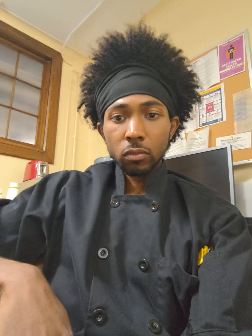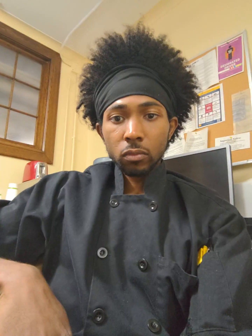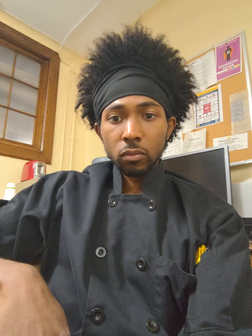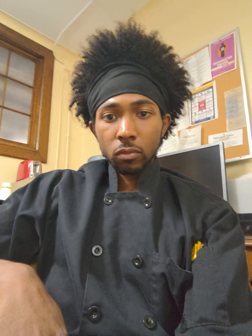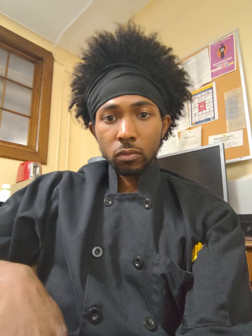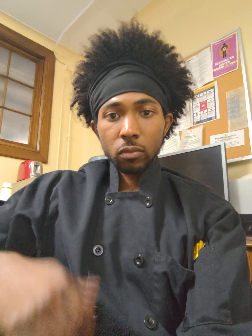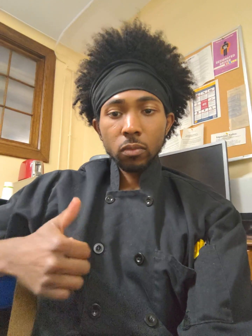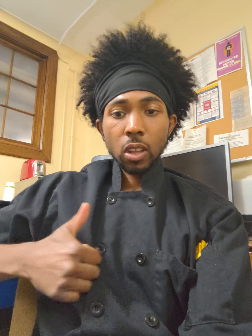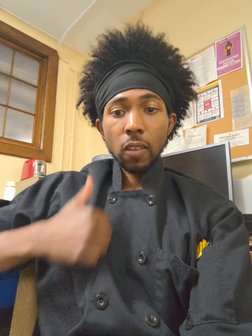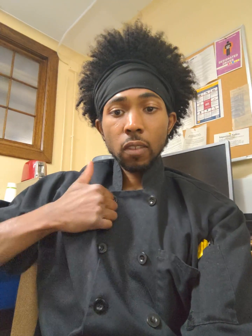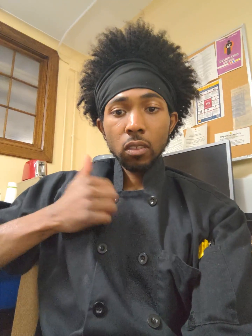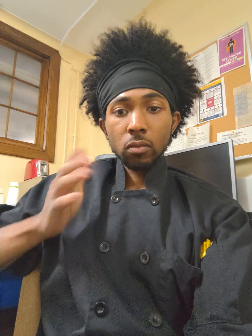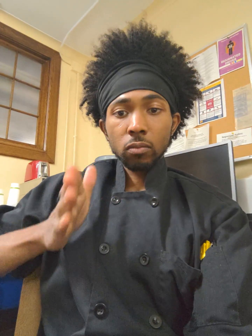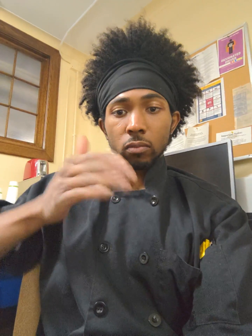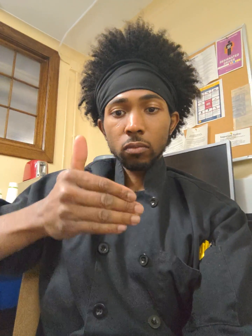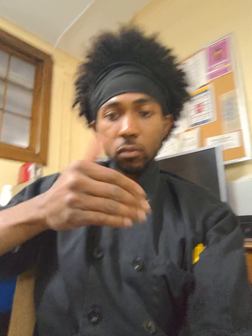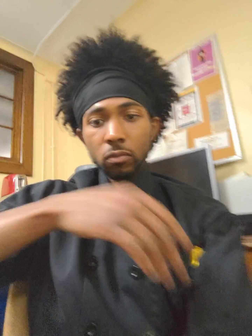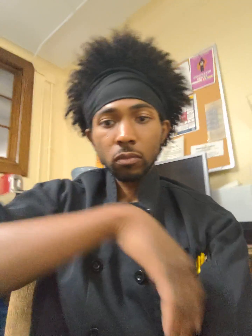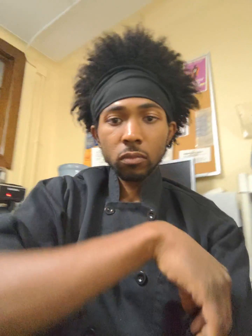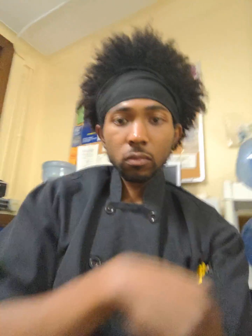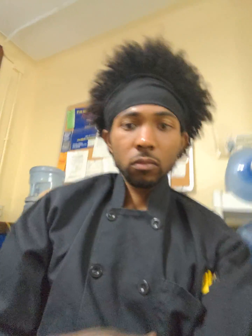living room